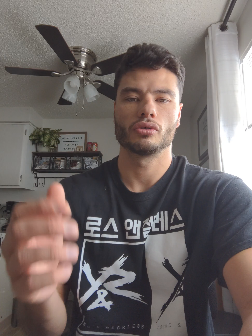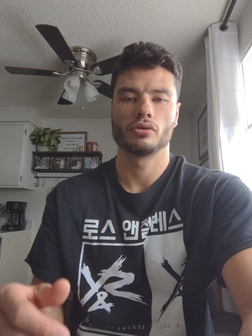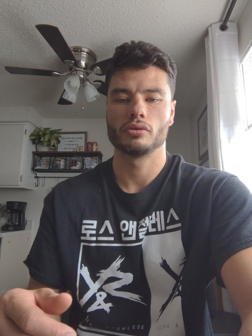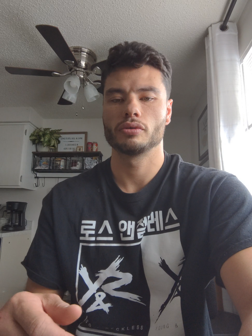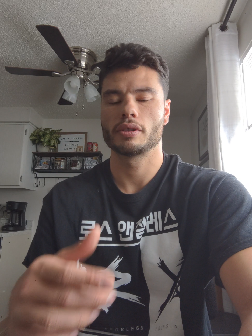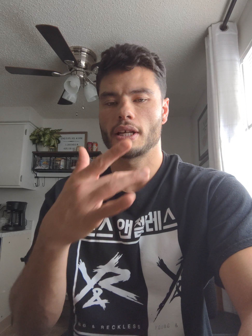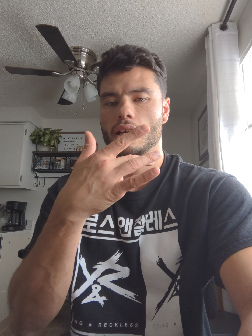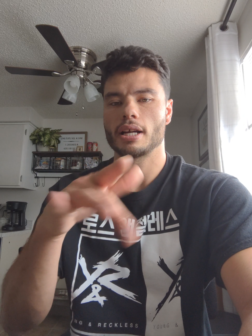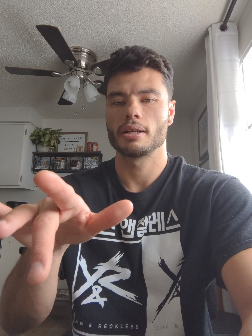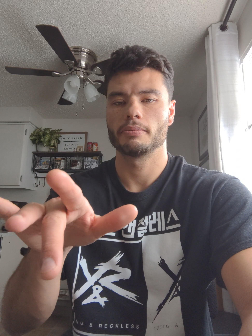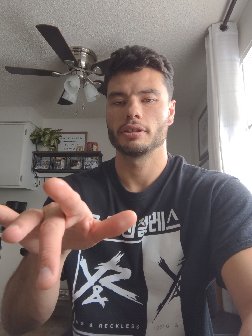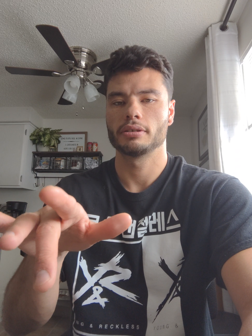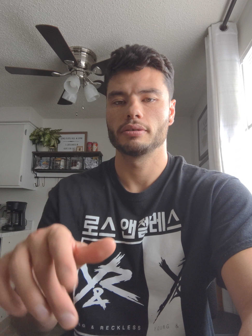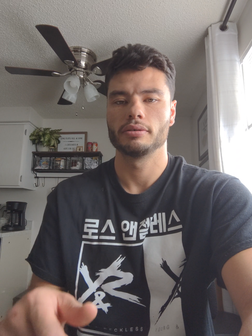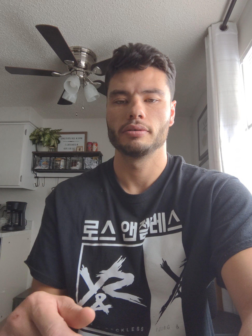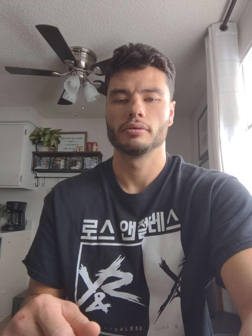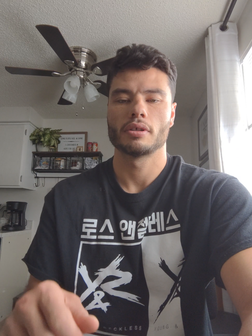empty